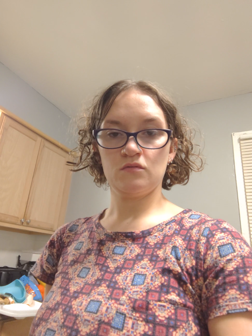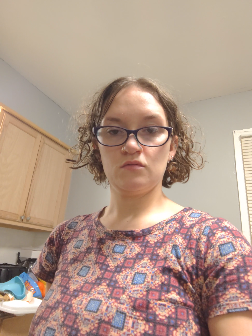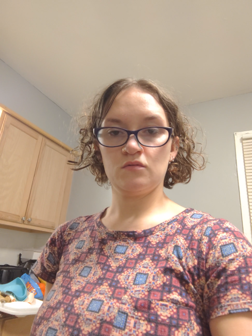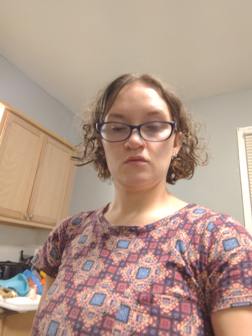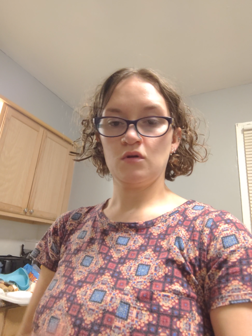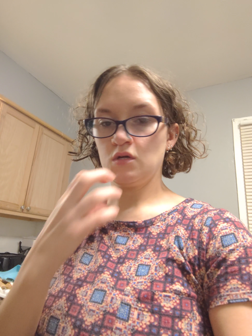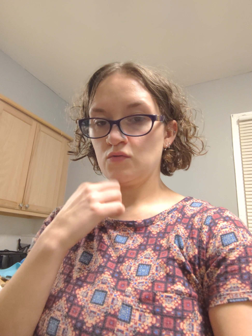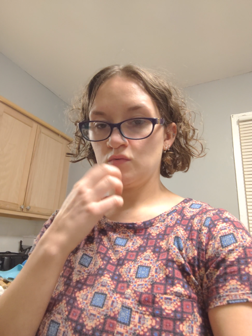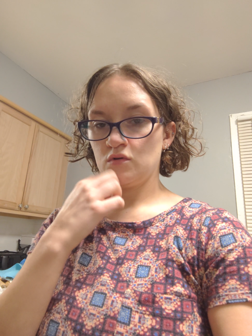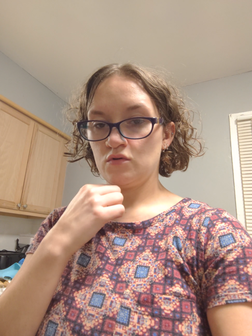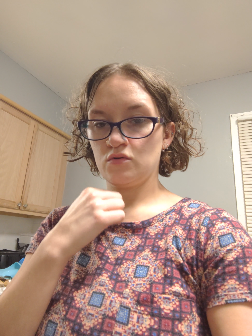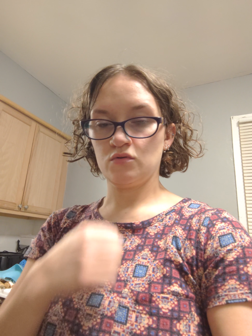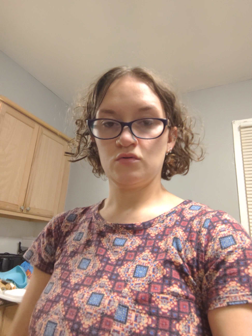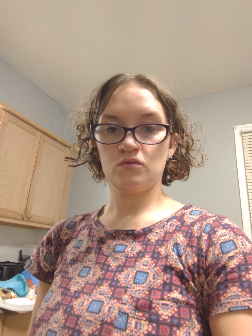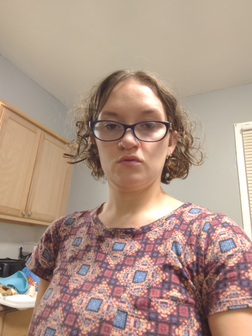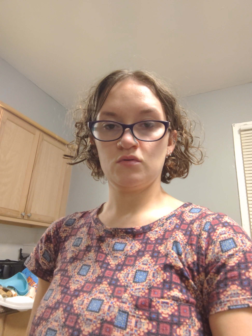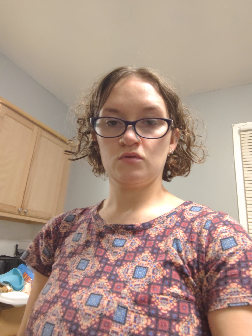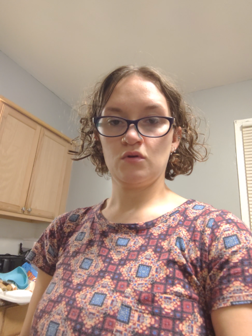underwear